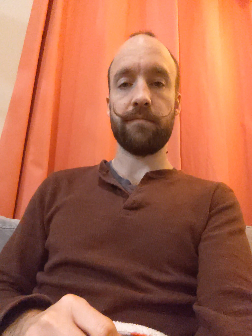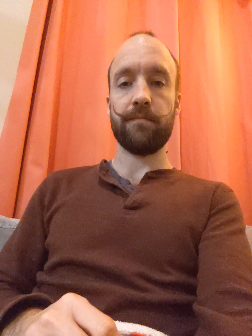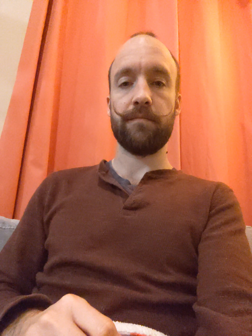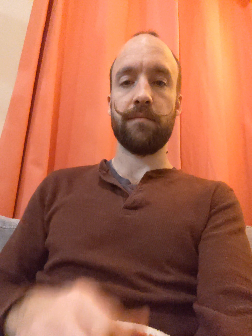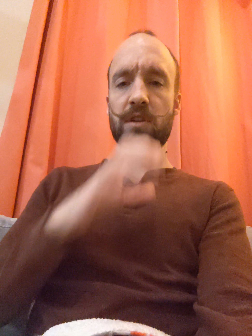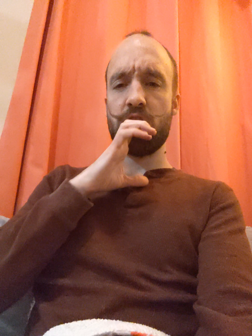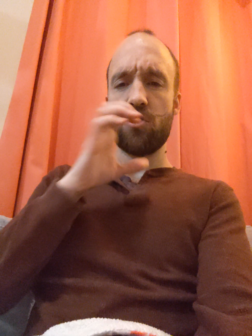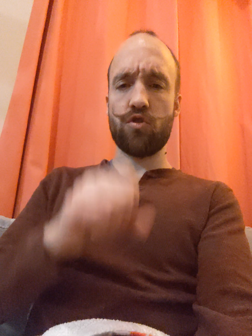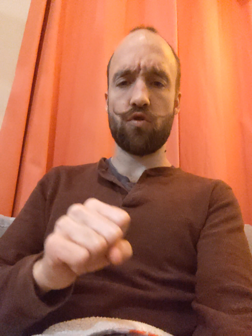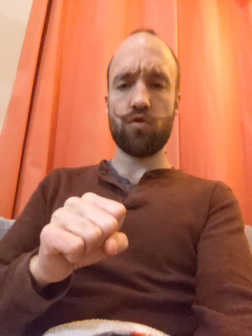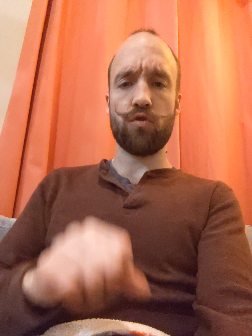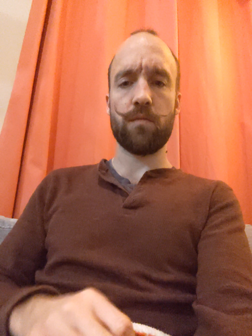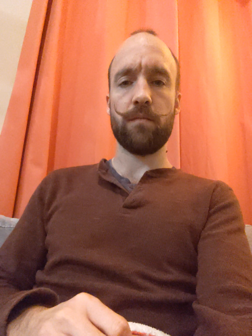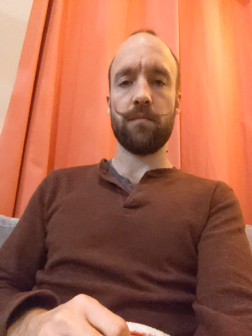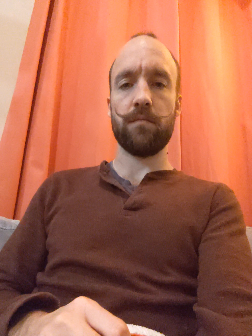old